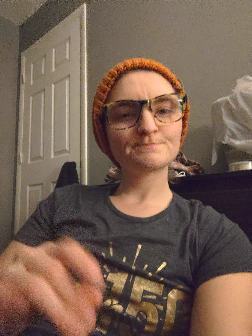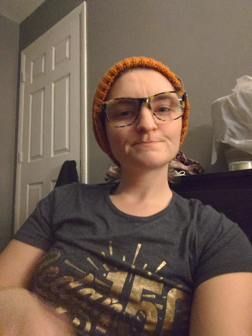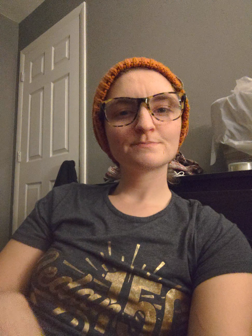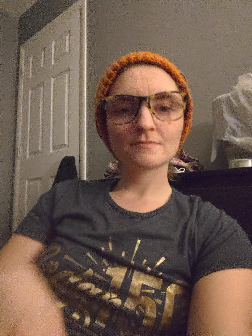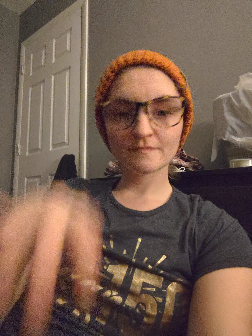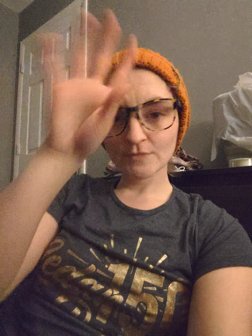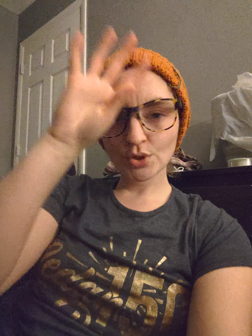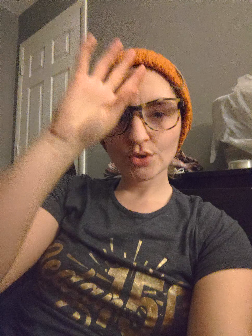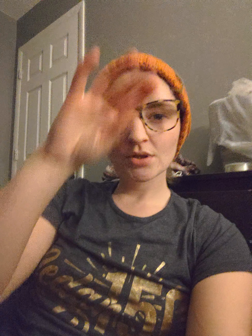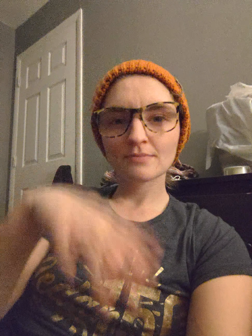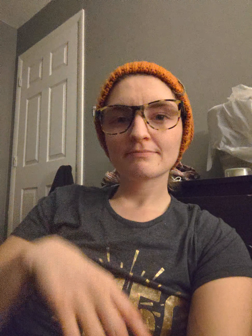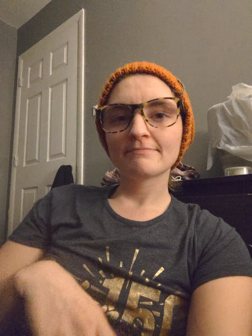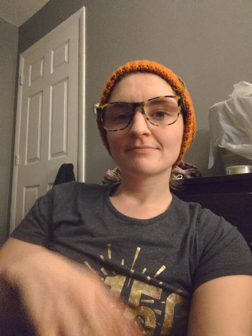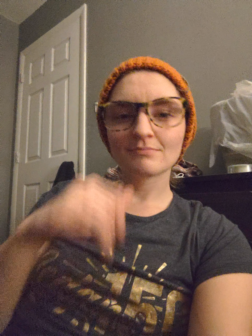fireman